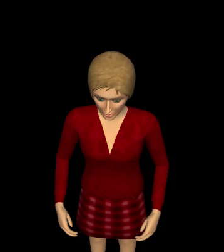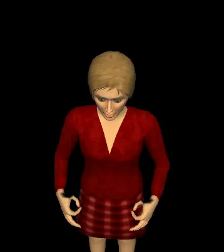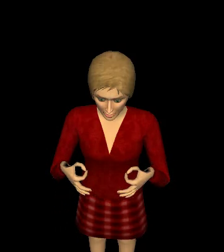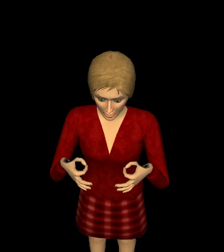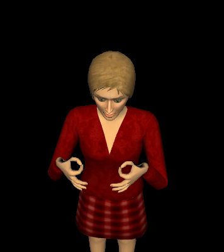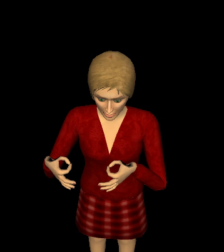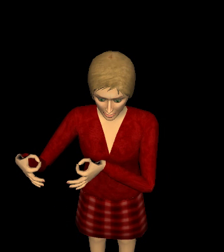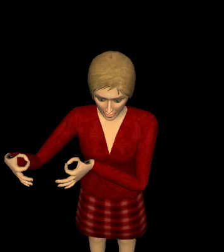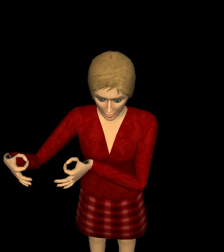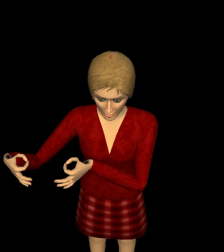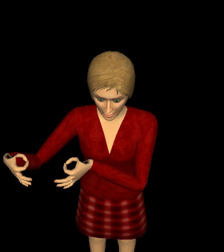مجتهد